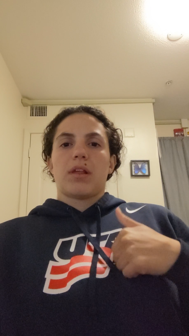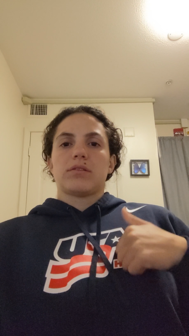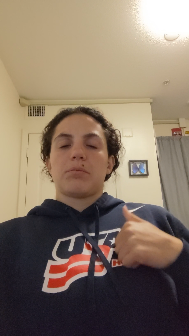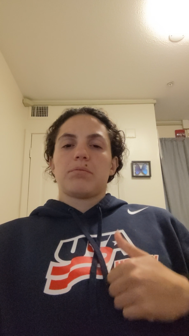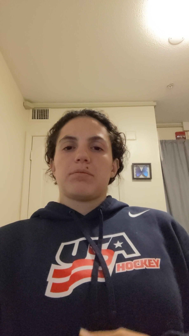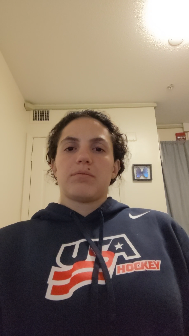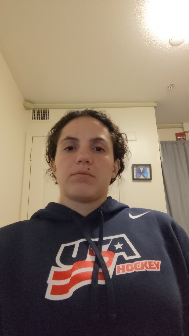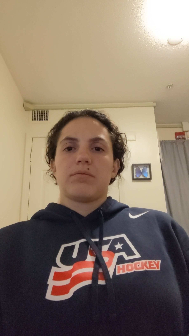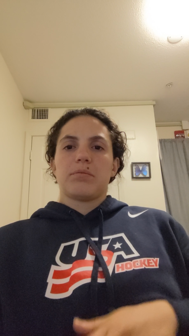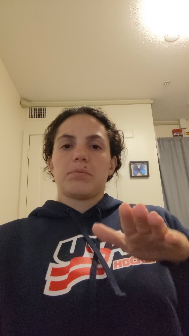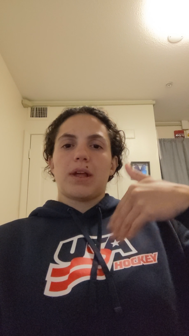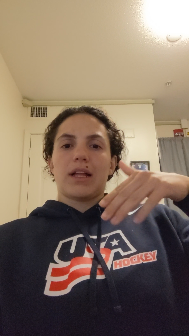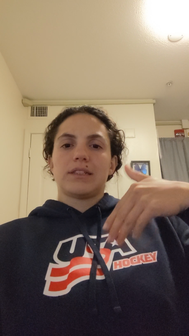pants